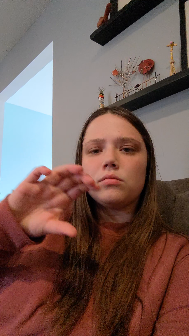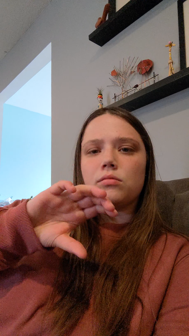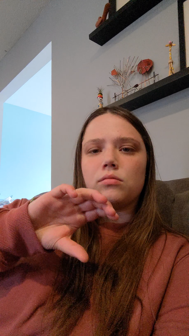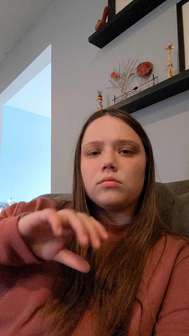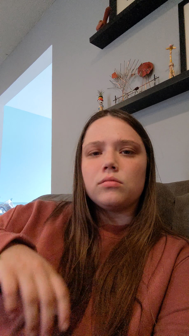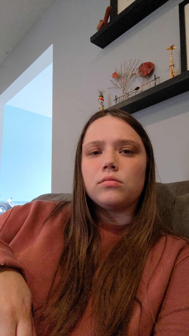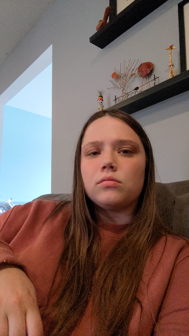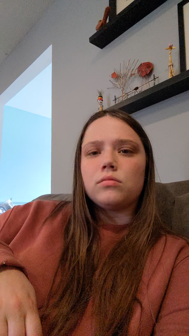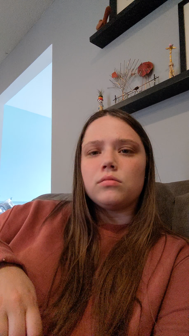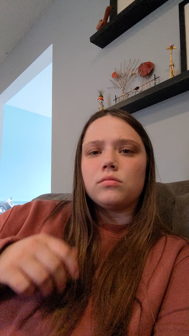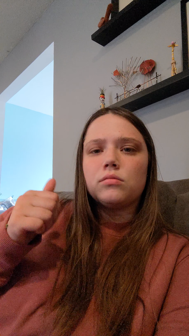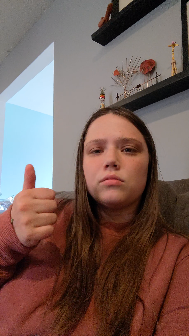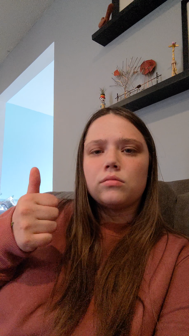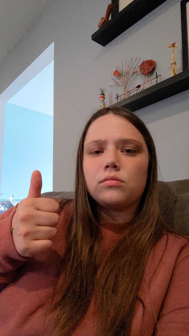how